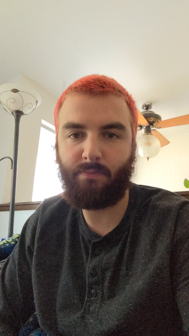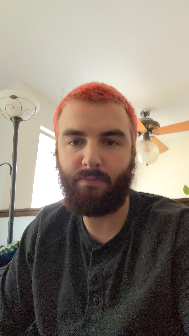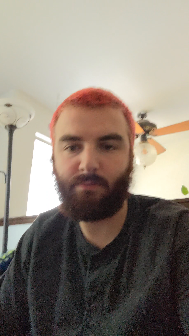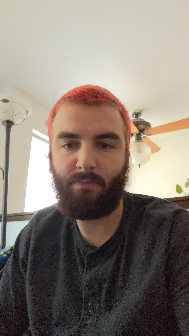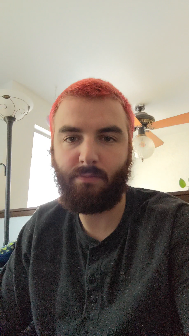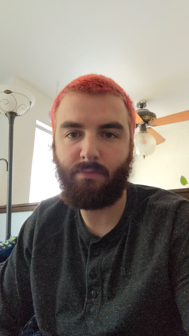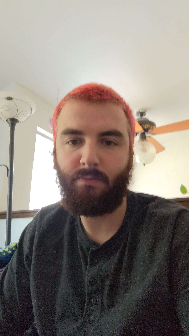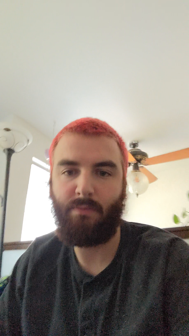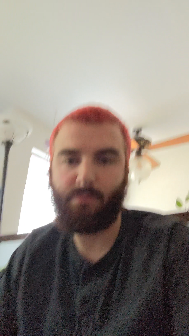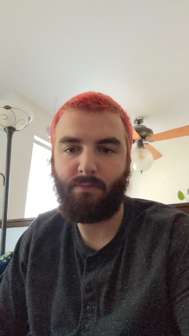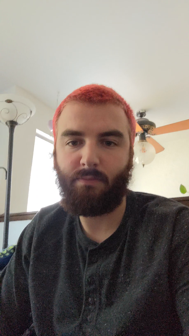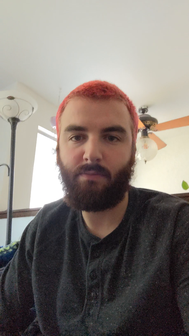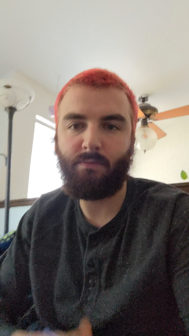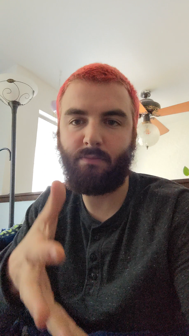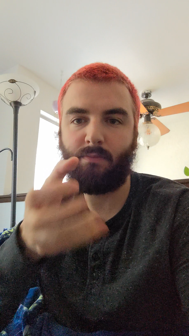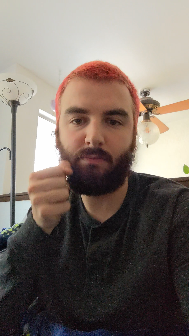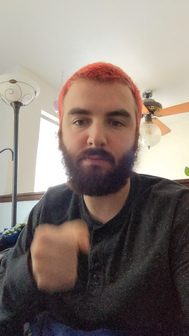get